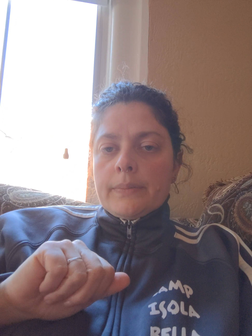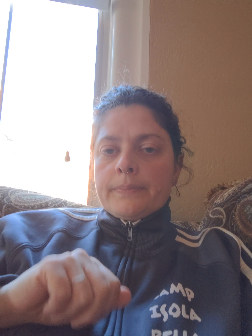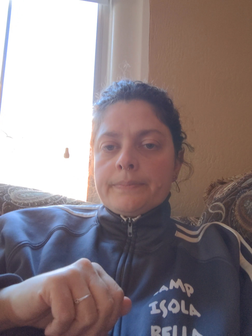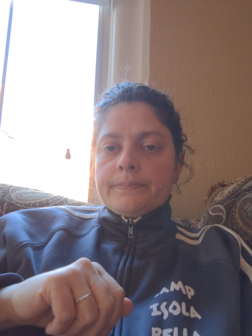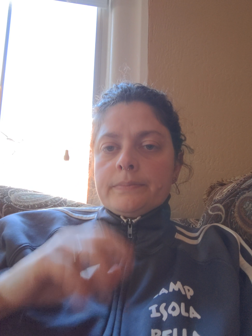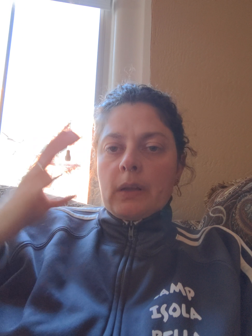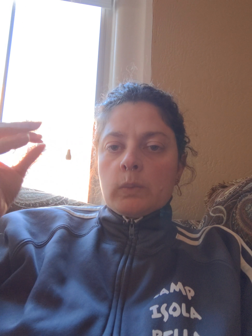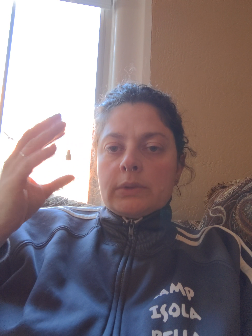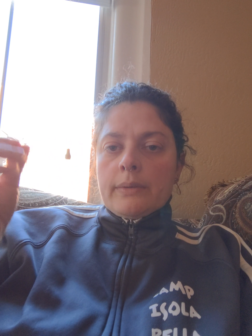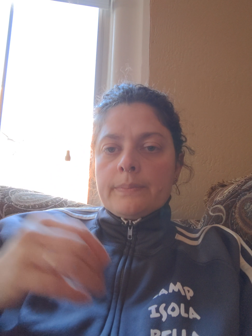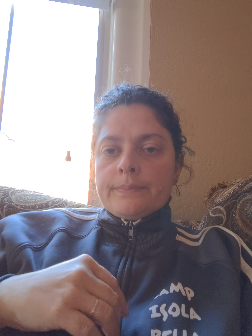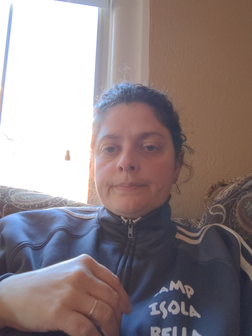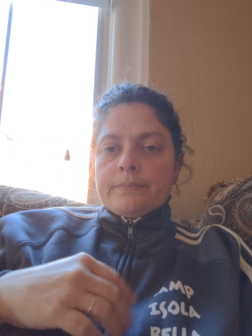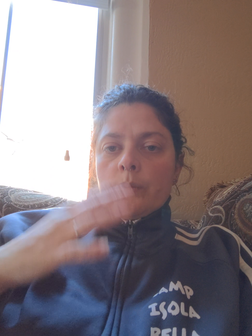outside